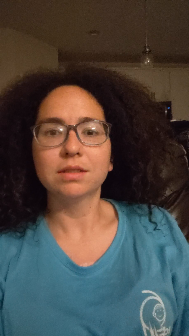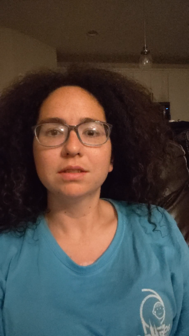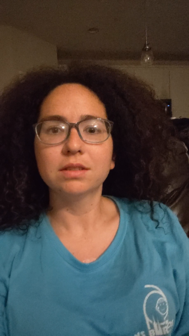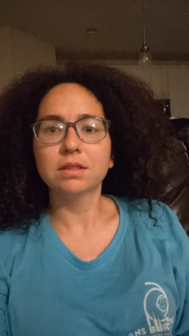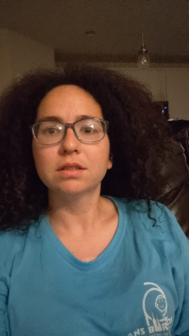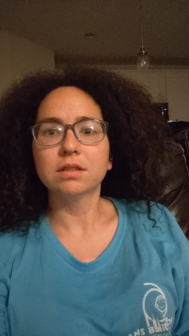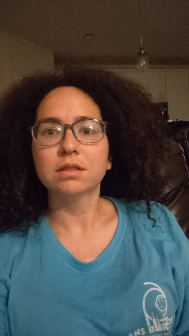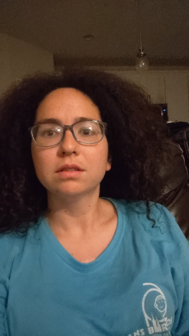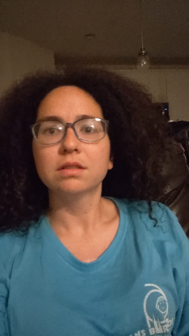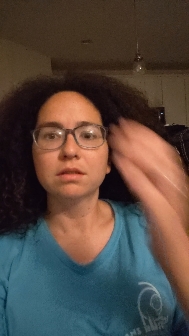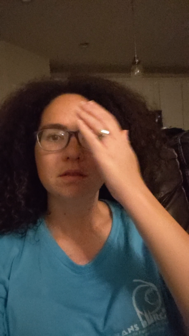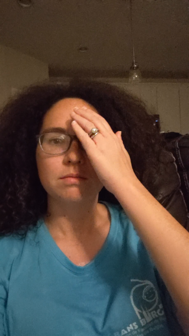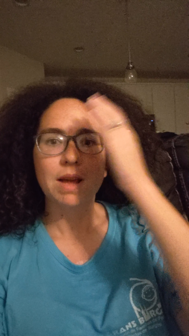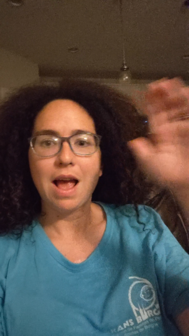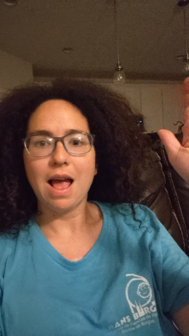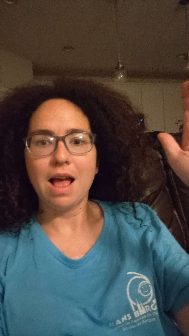peekaboo